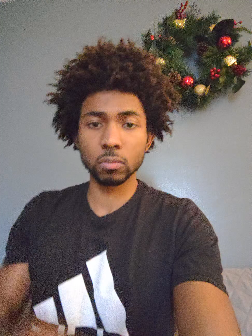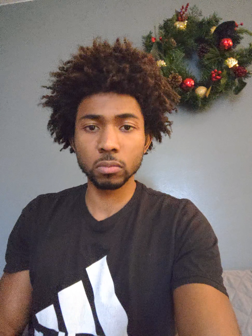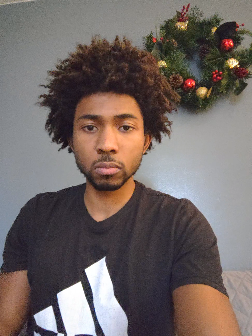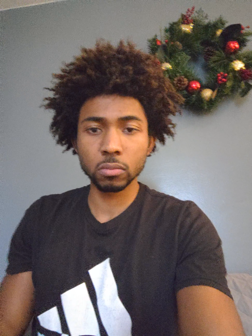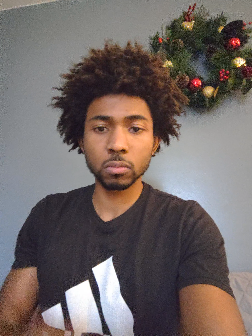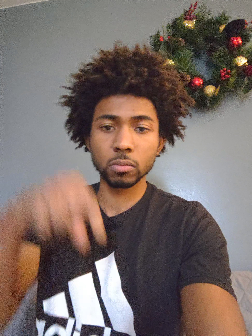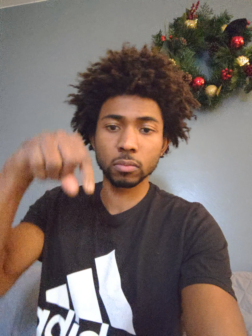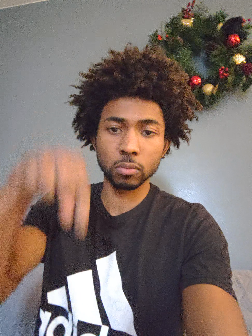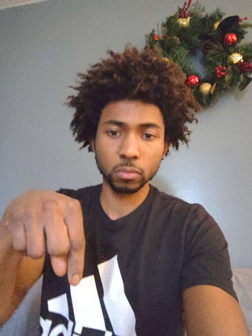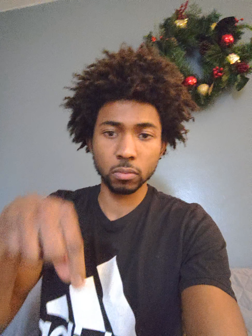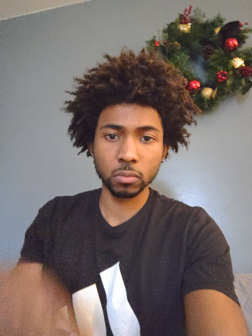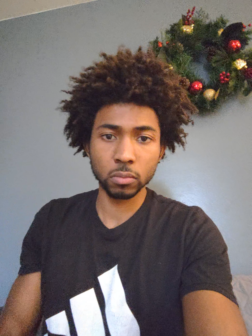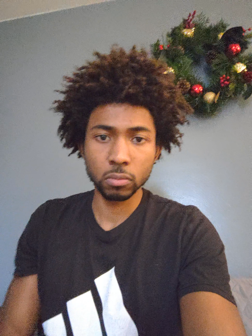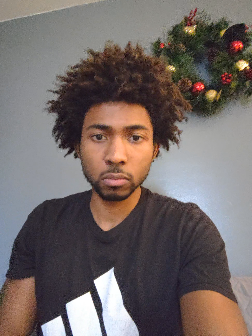down